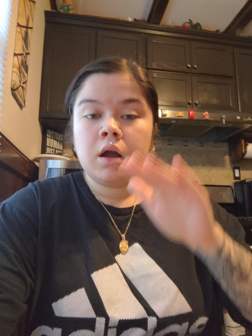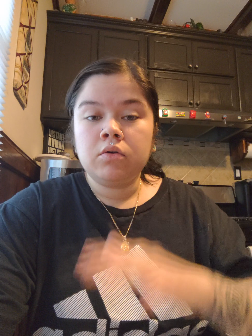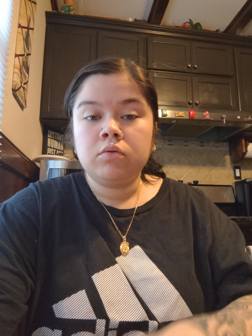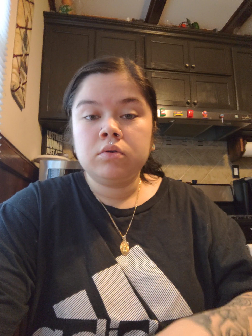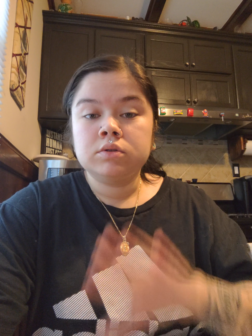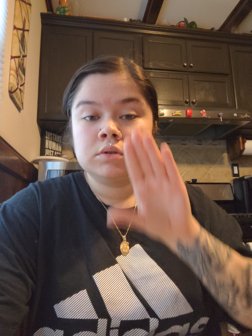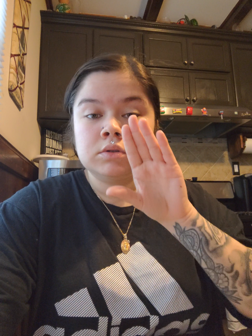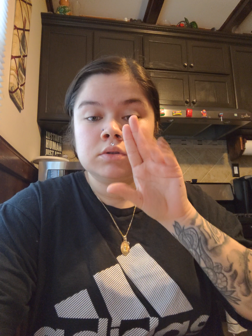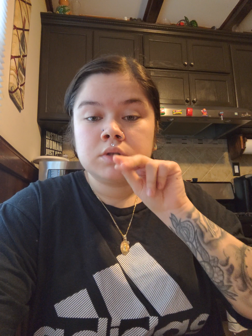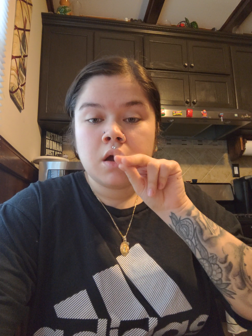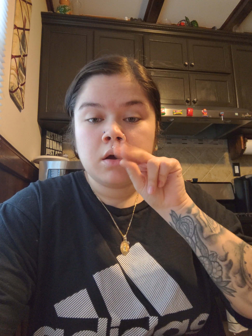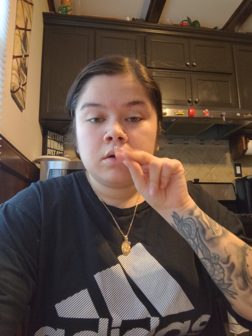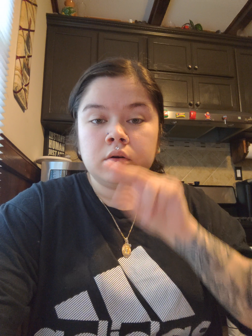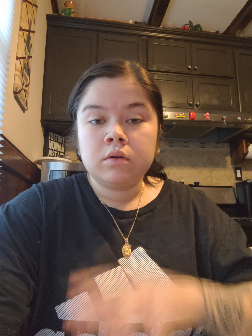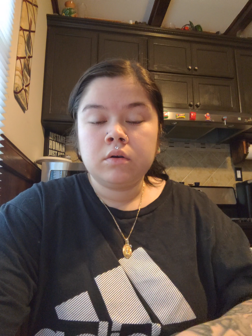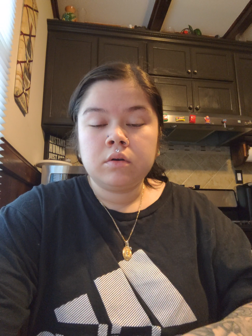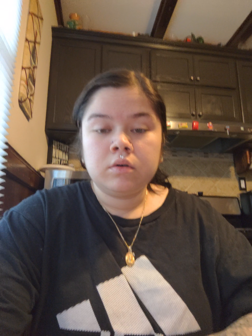duck